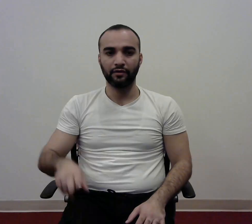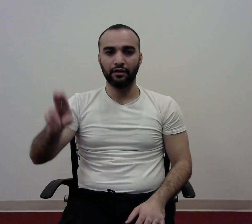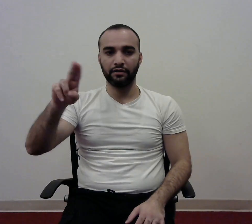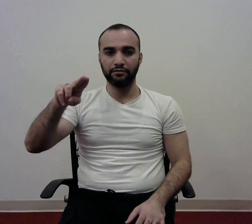D